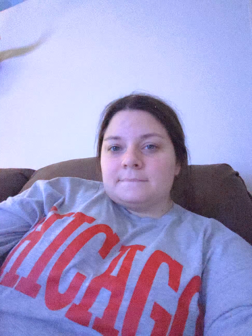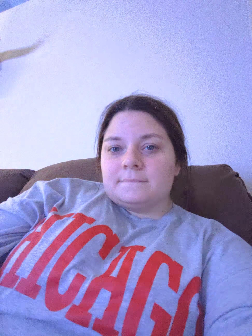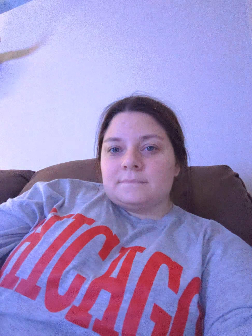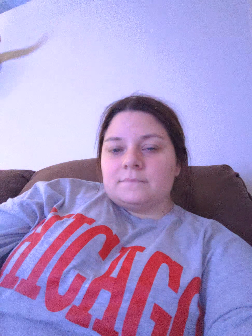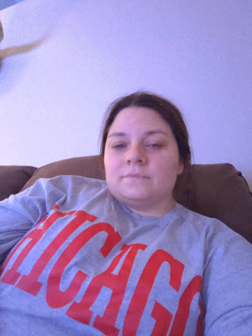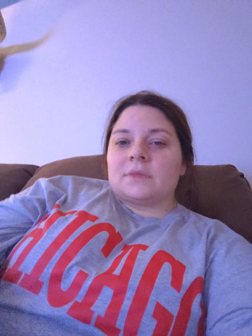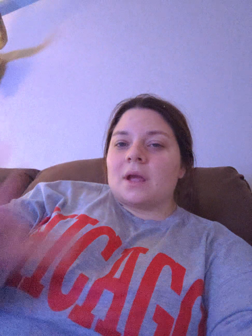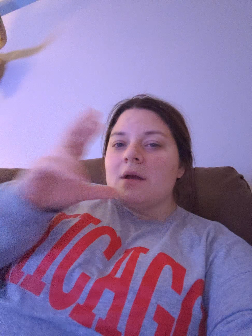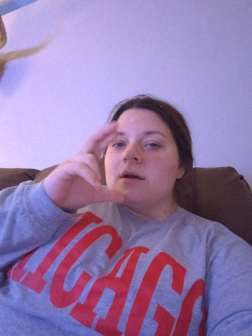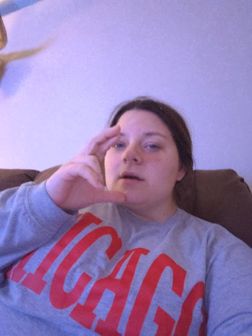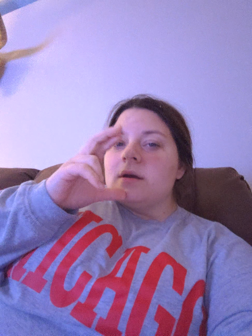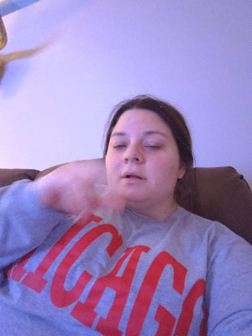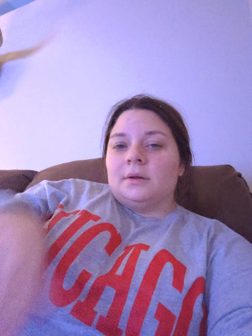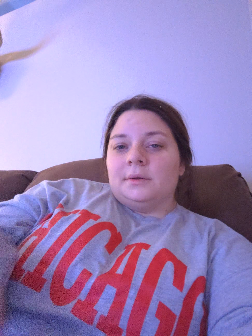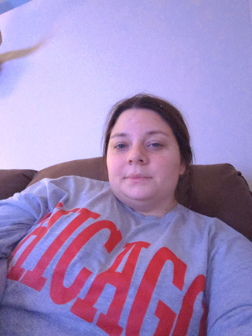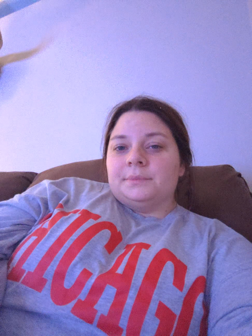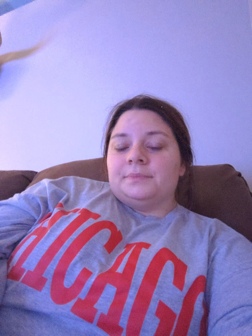hen